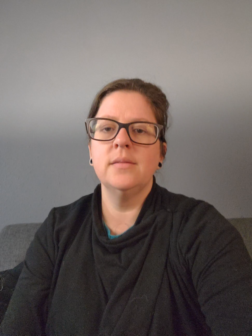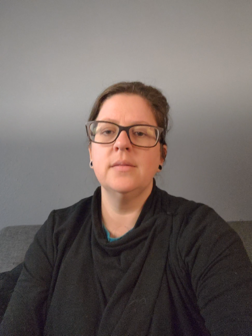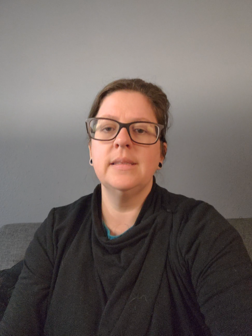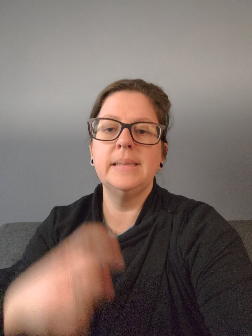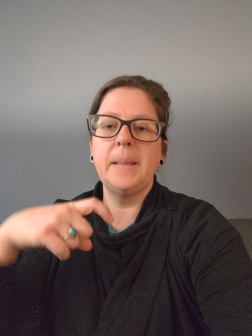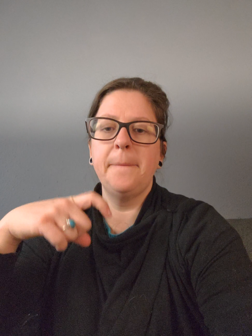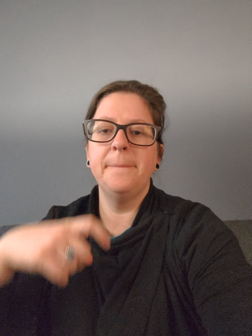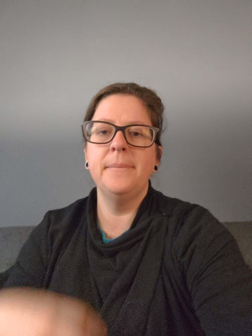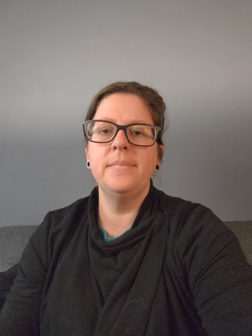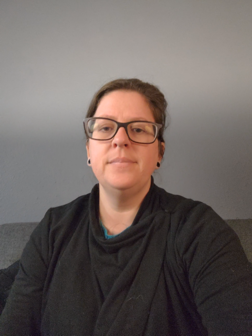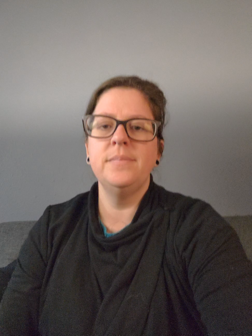time